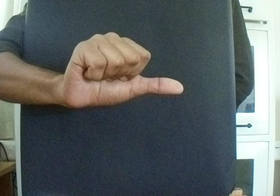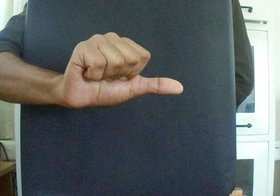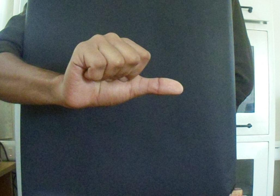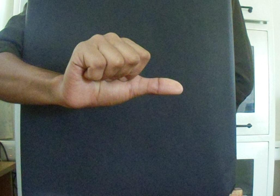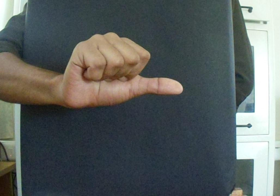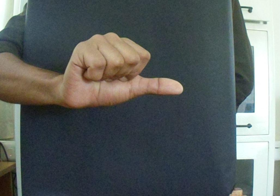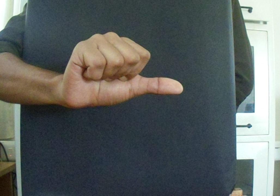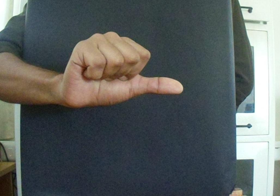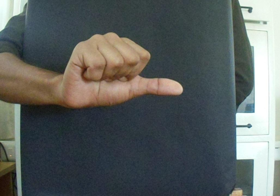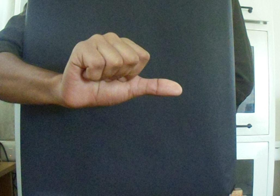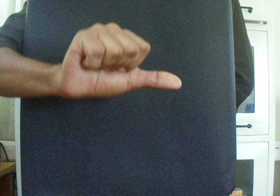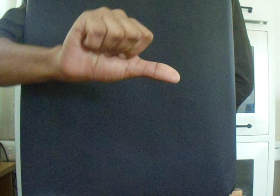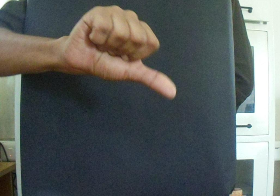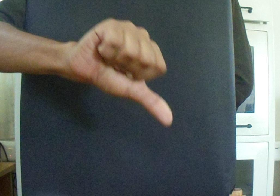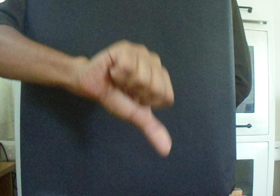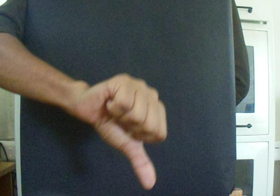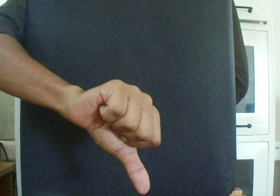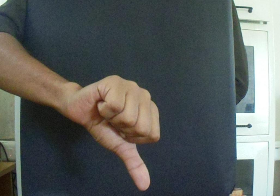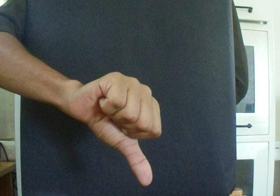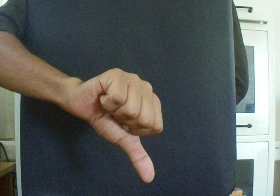lose